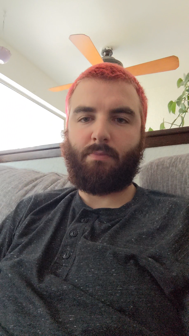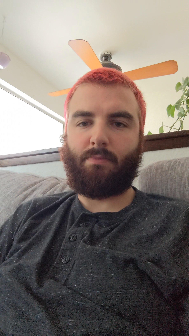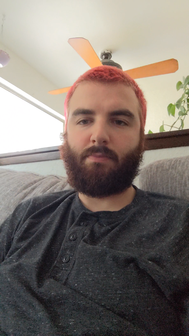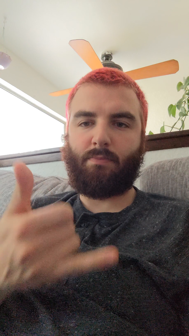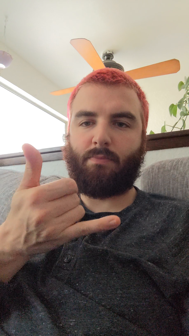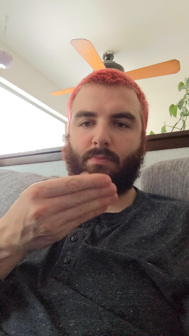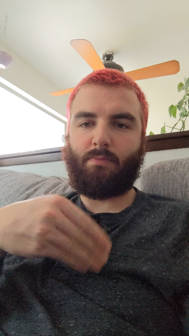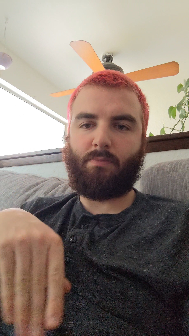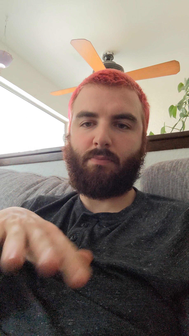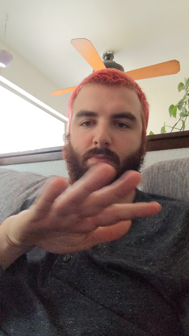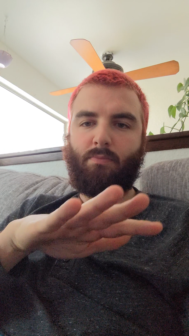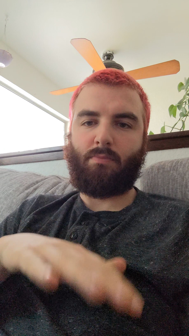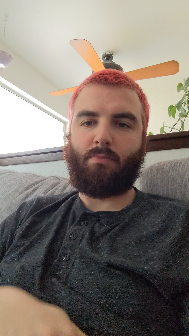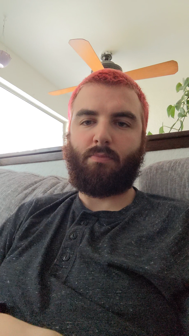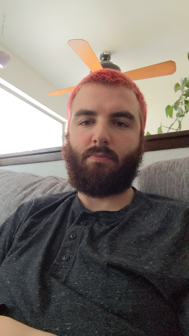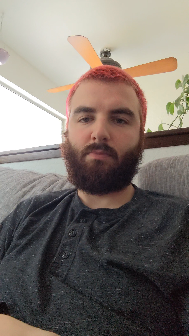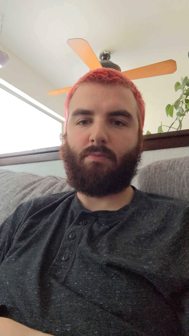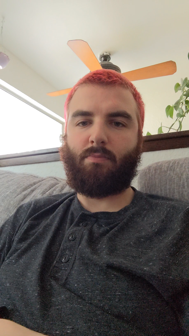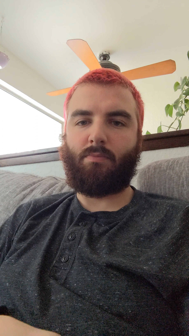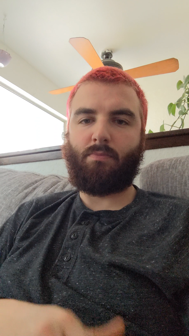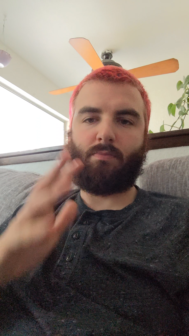playground